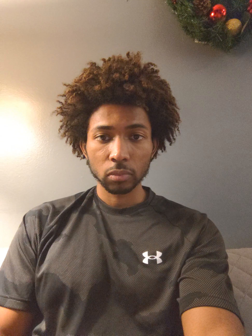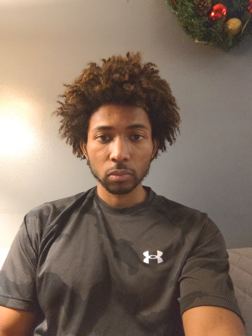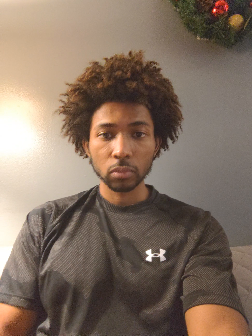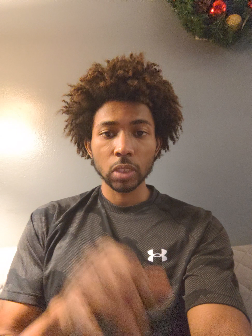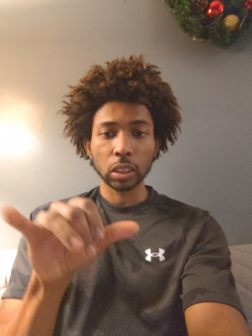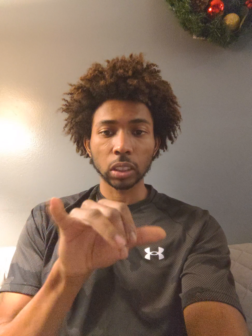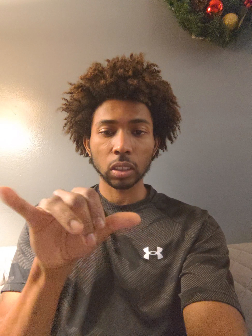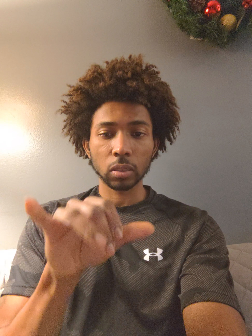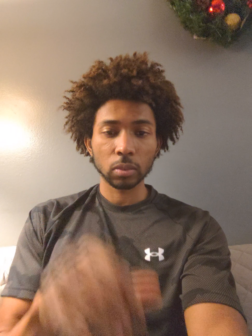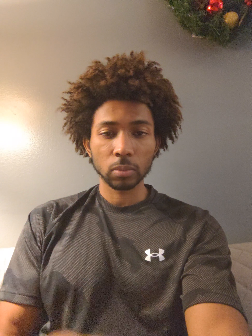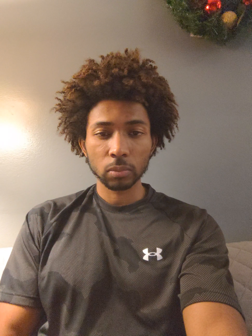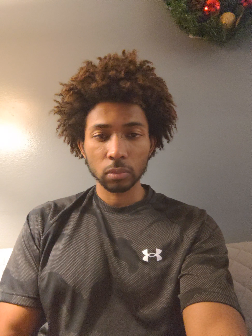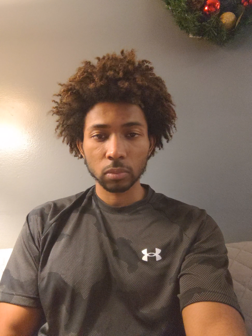same